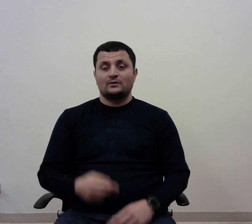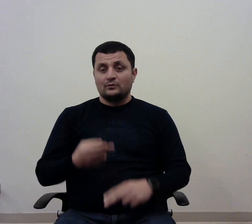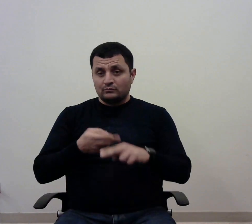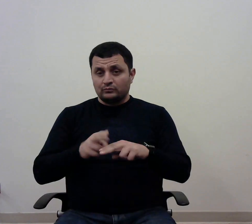bu